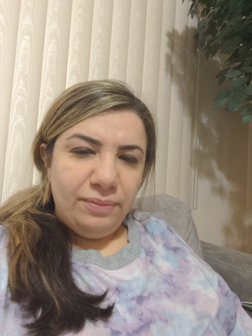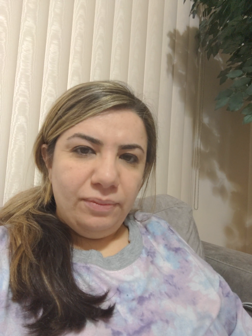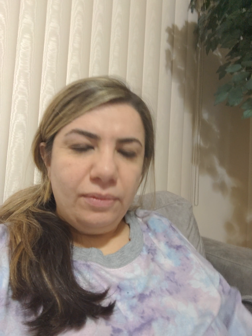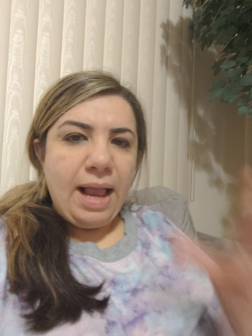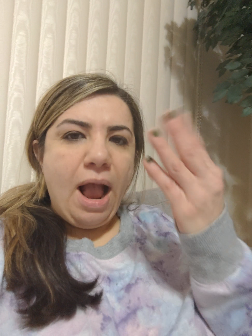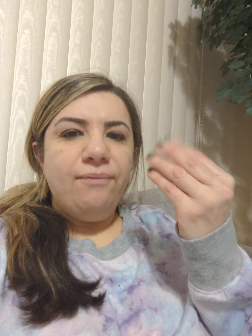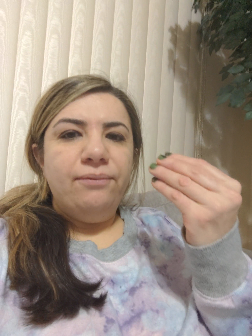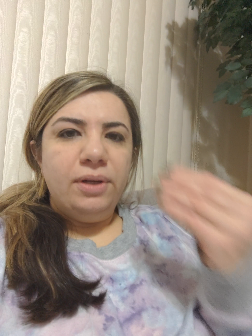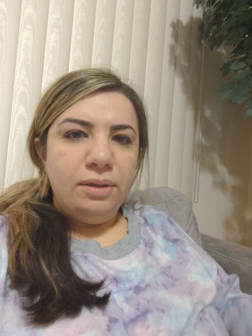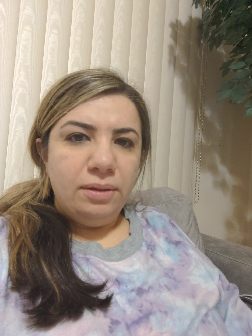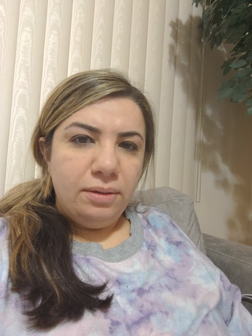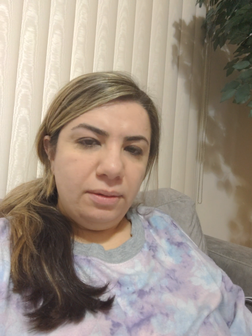wet